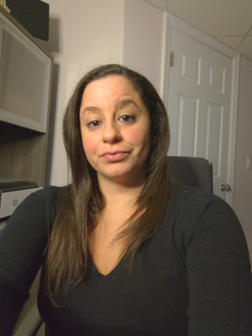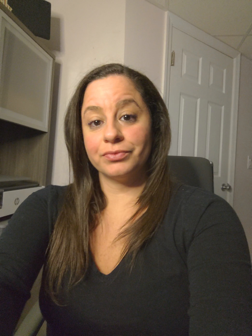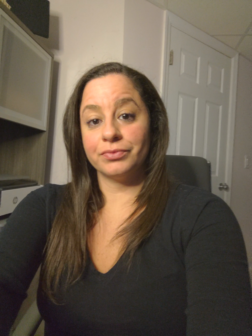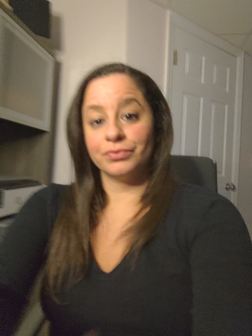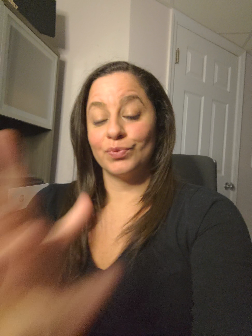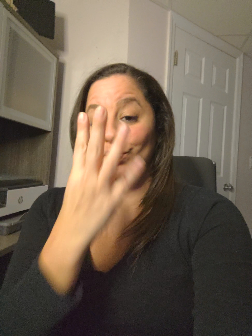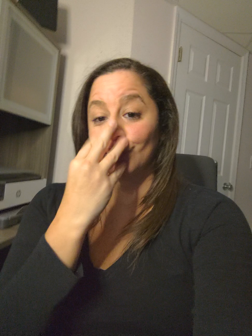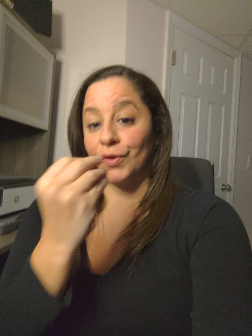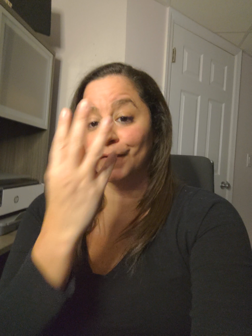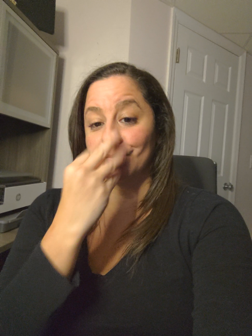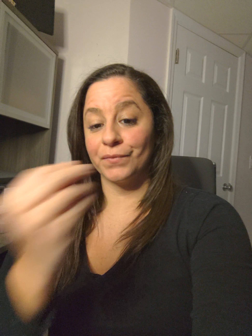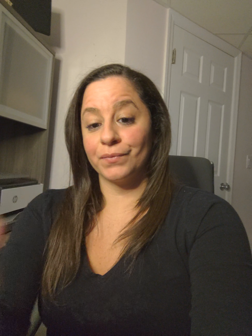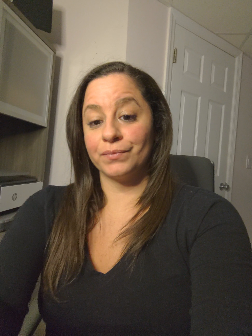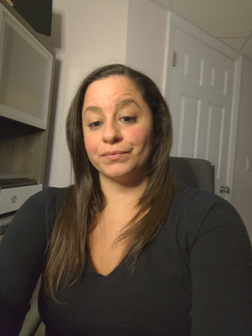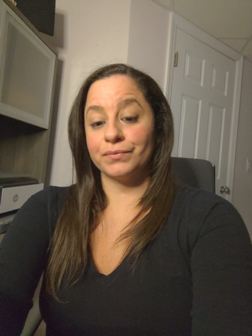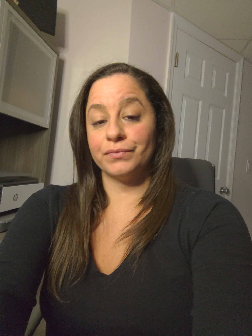wolf